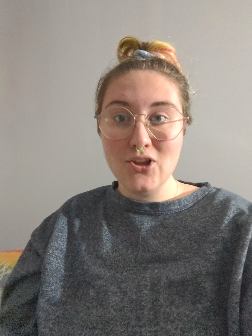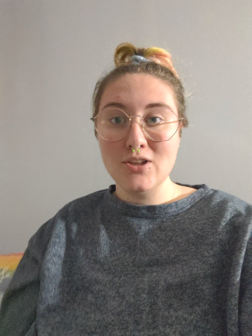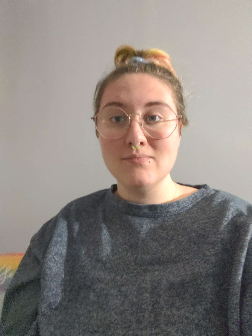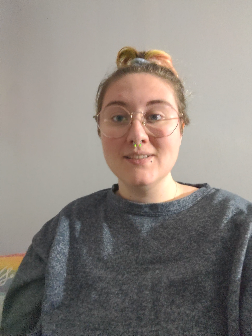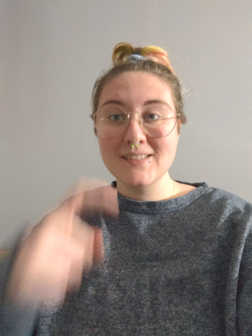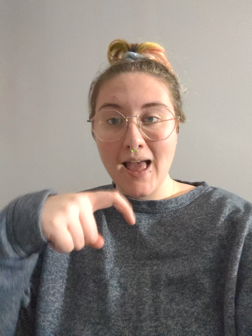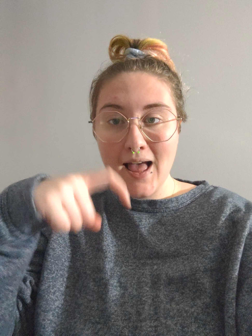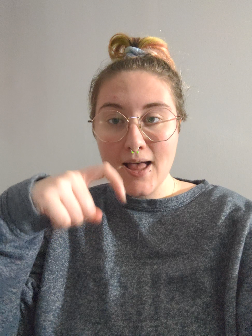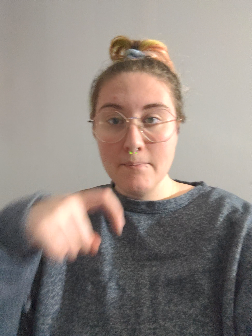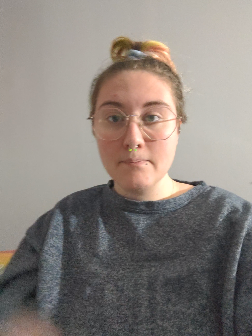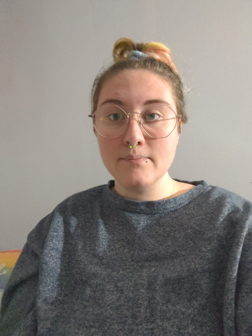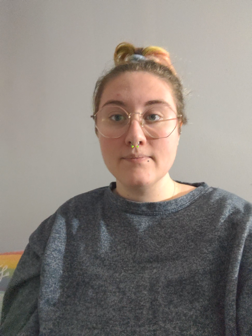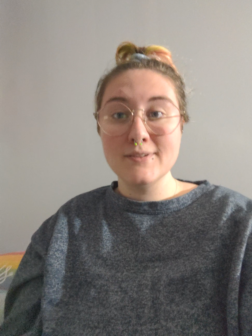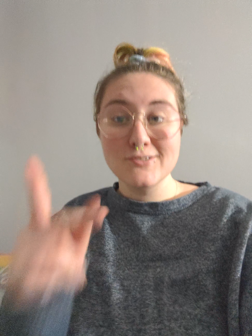time